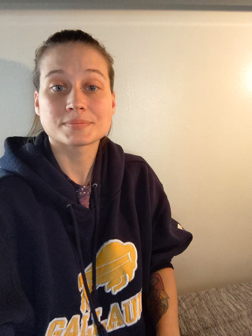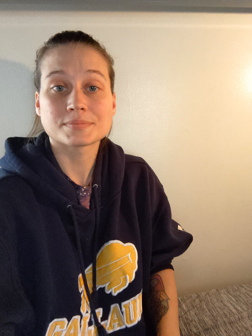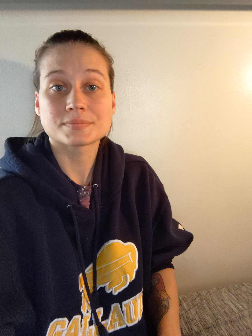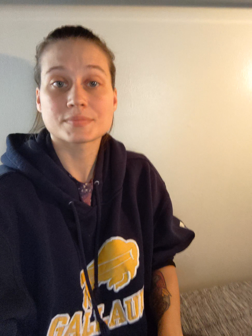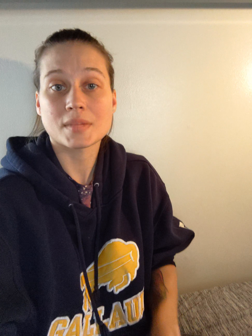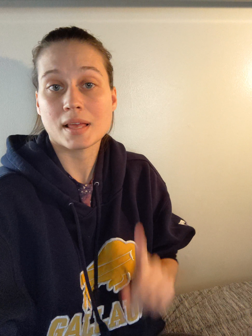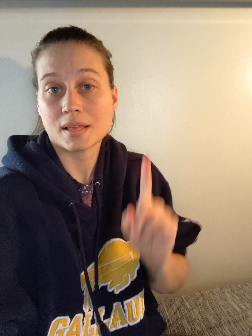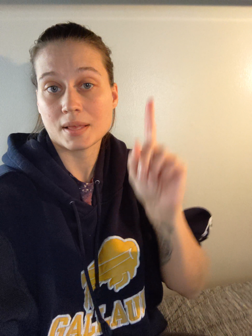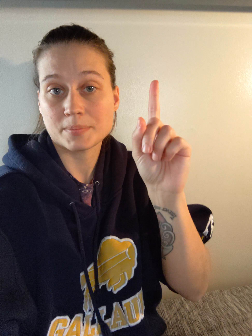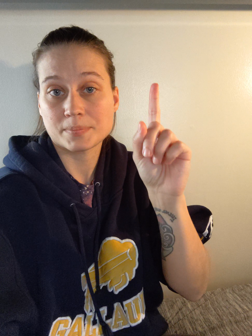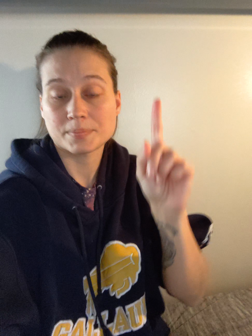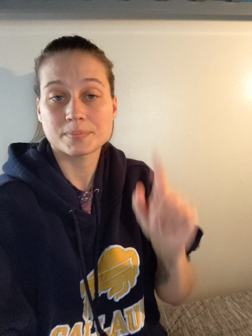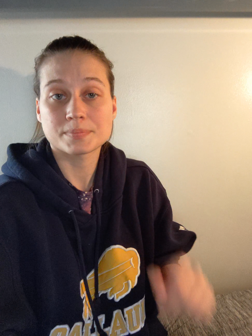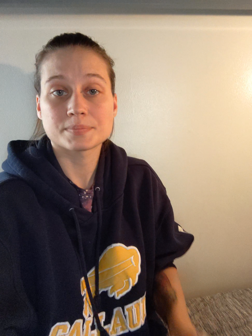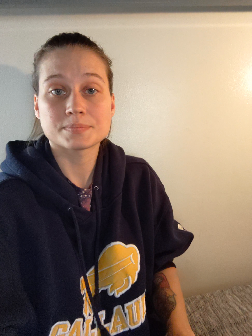up